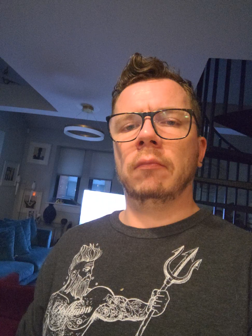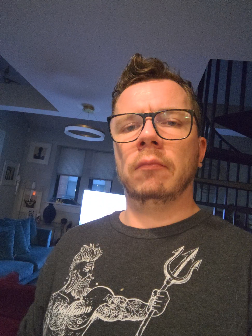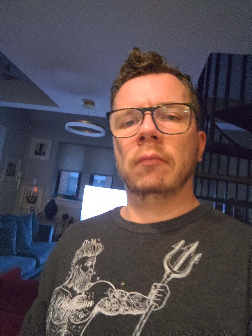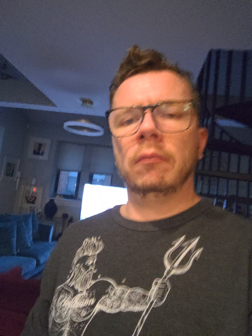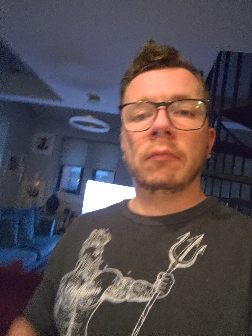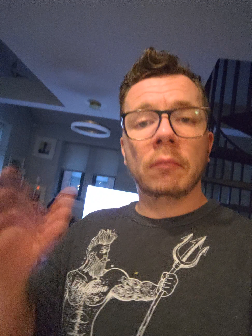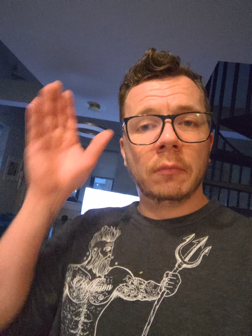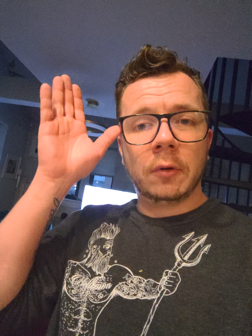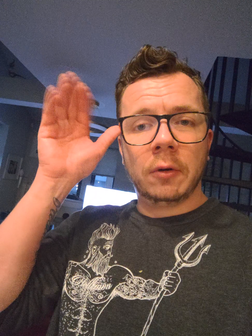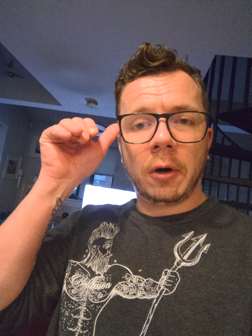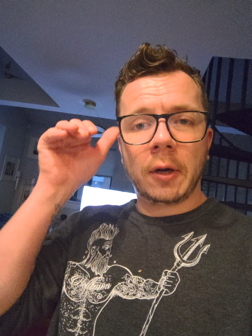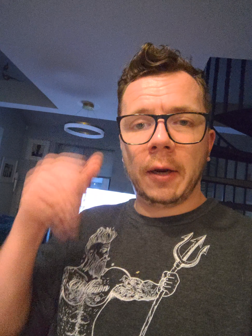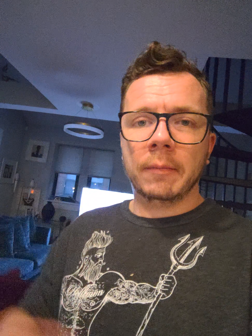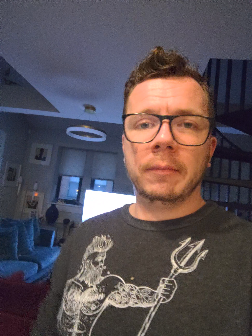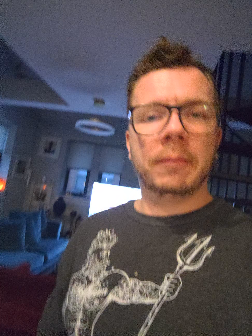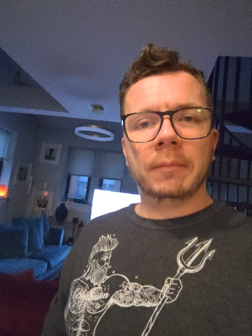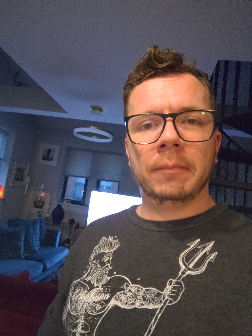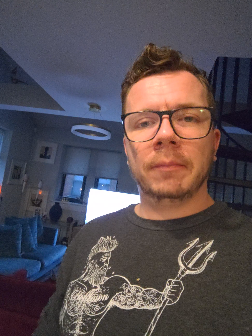donkey